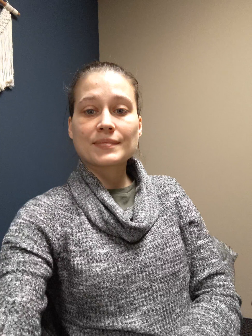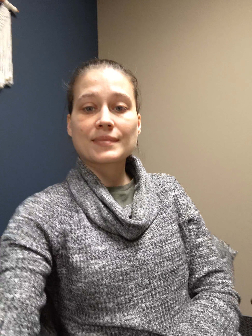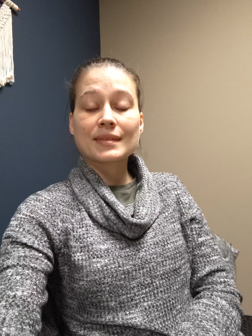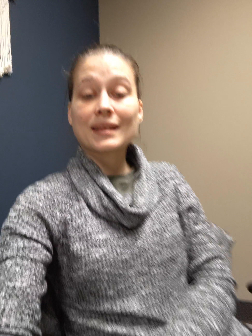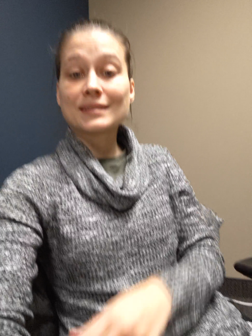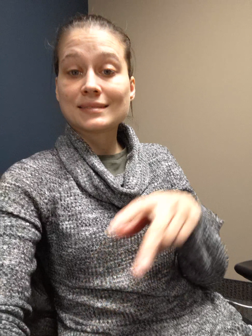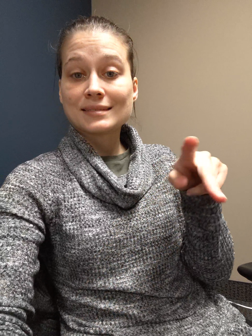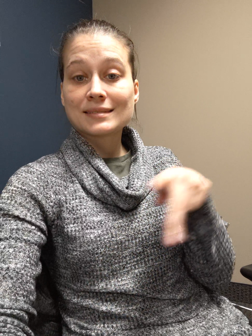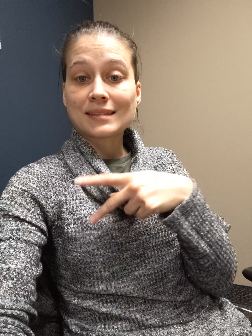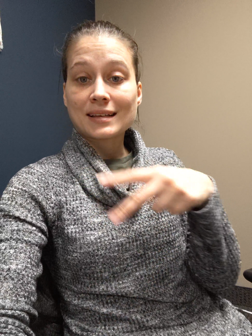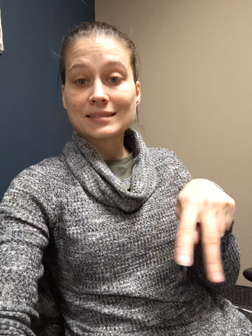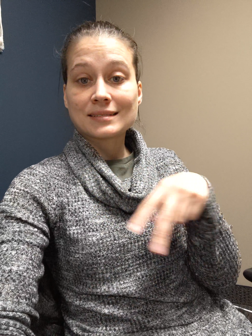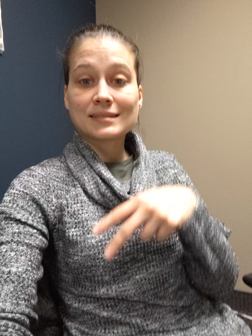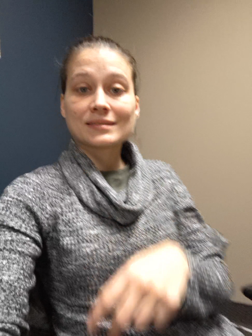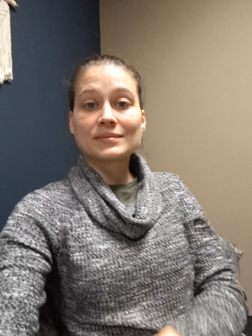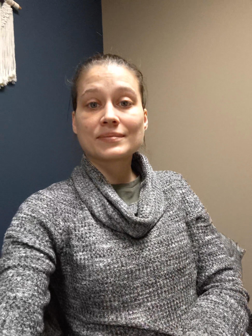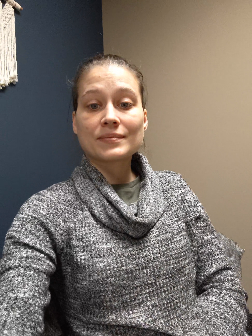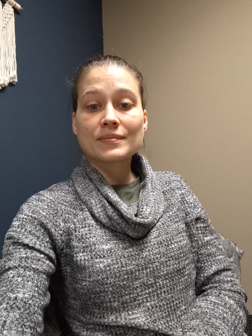dance